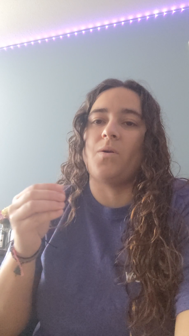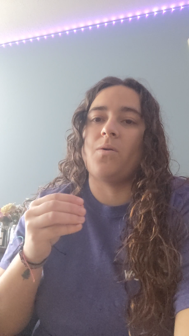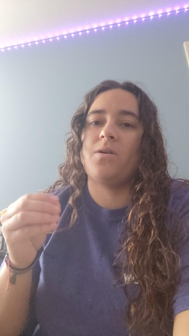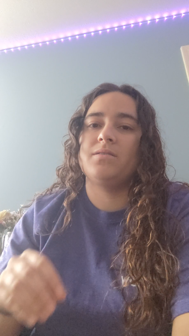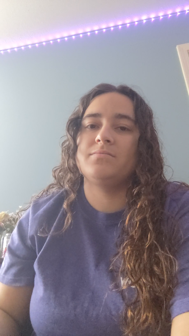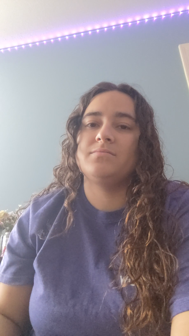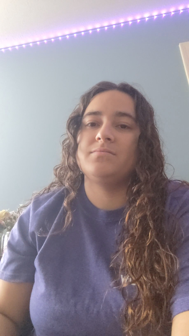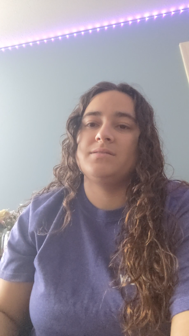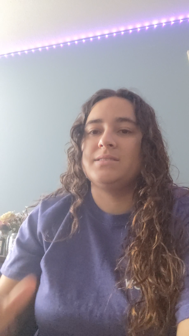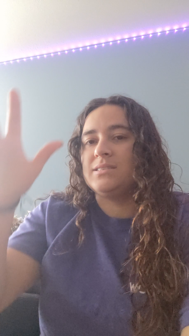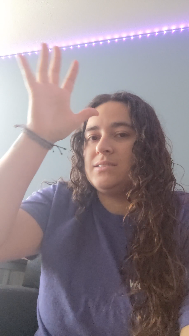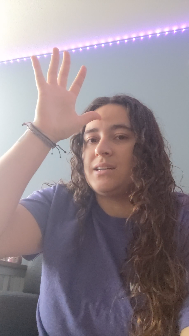daddy